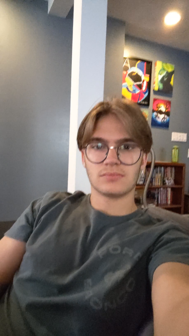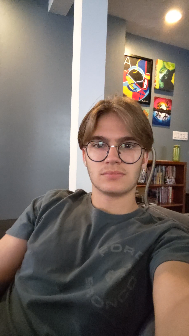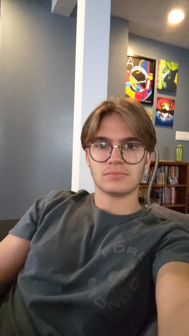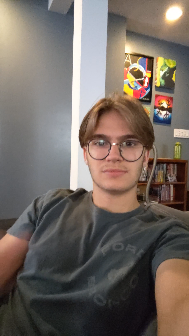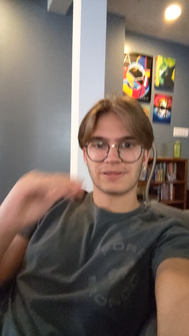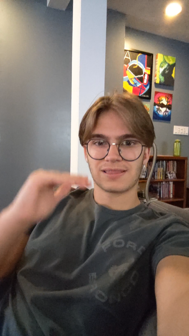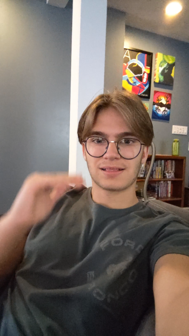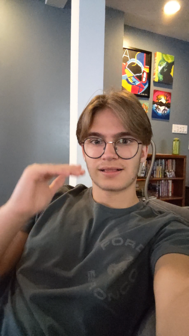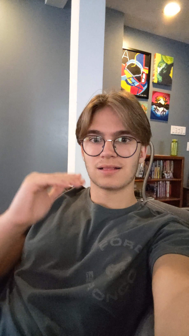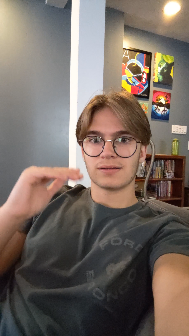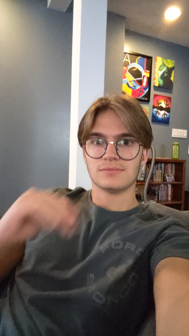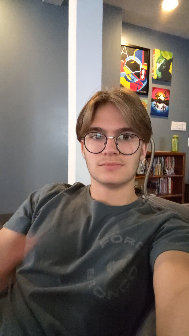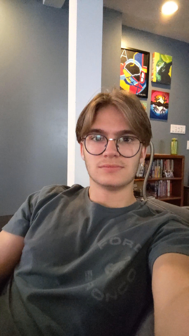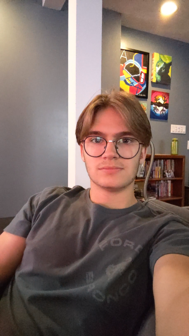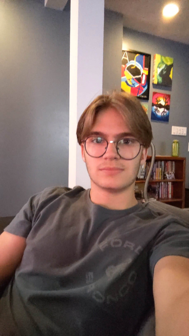little